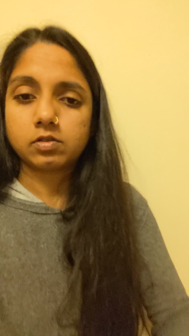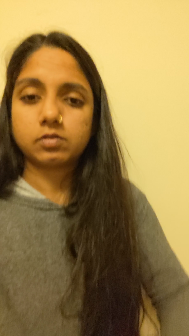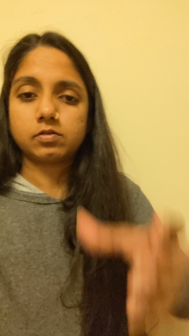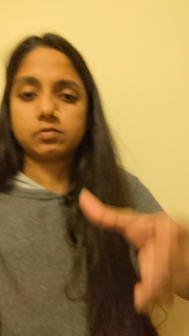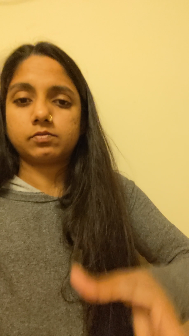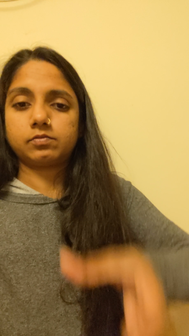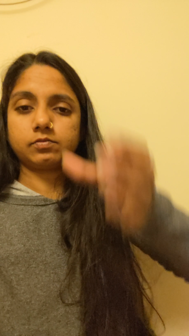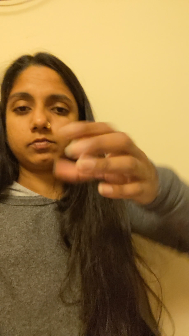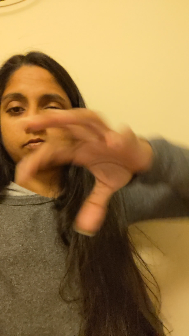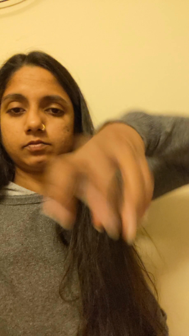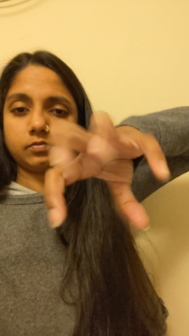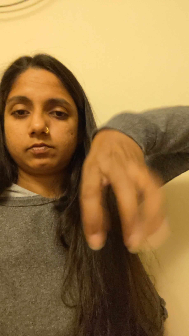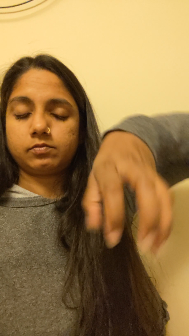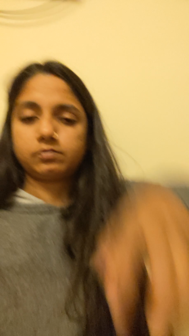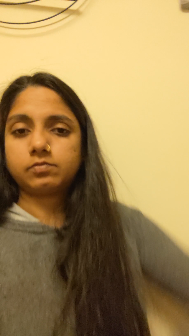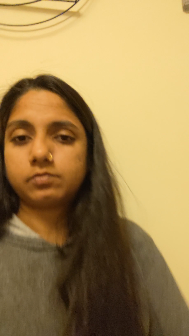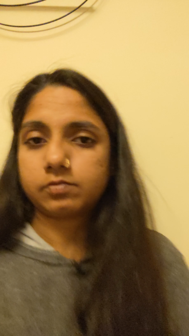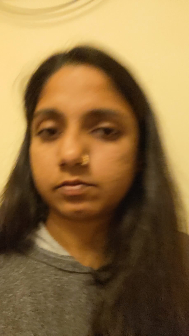jar